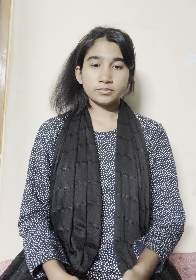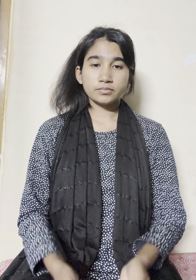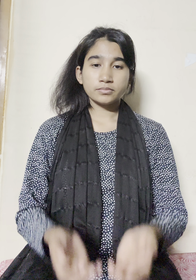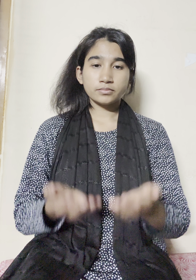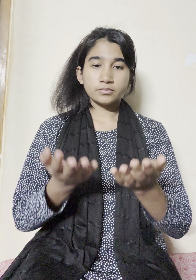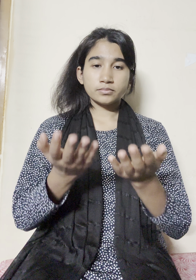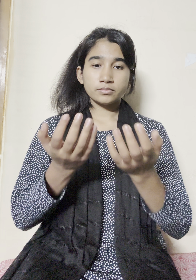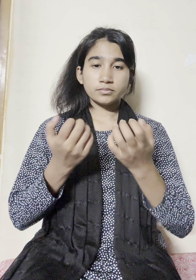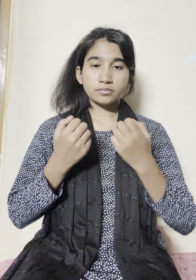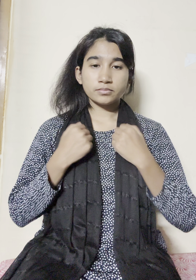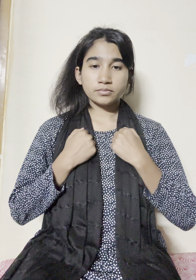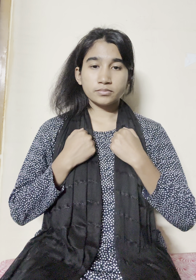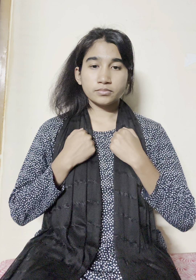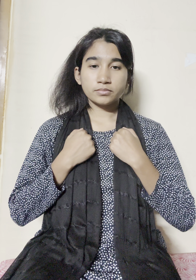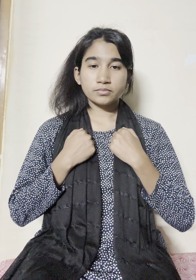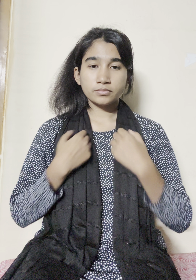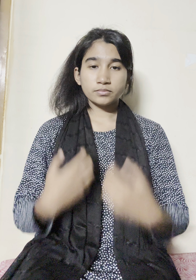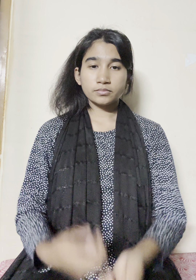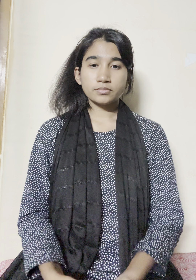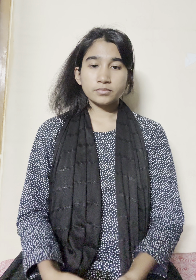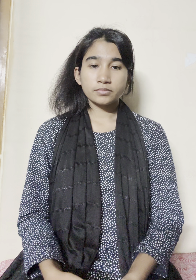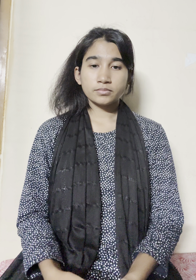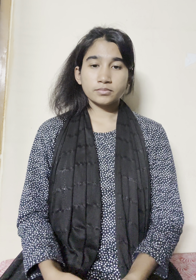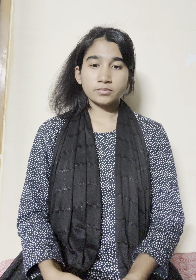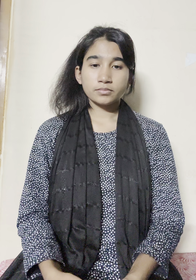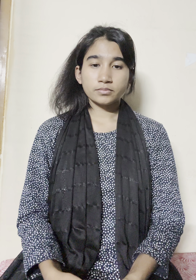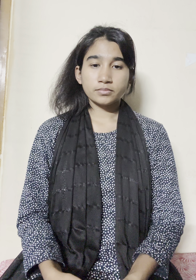চাওয়া